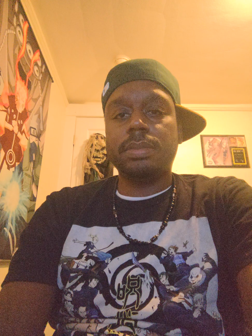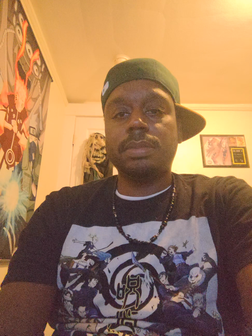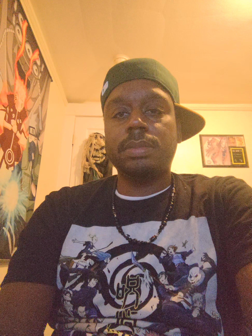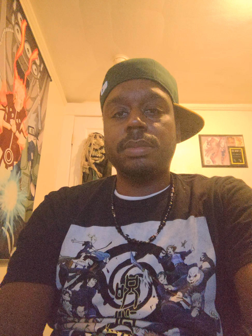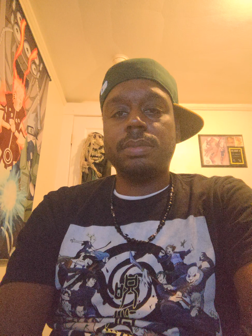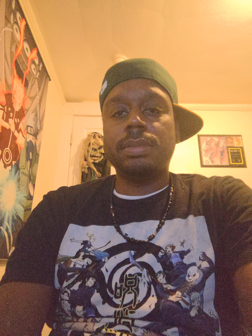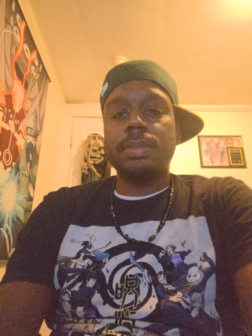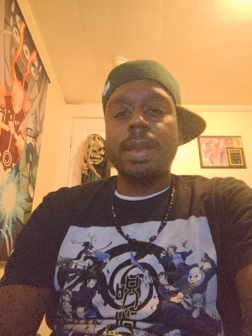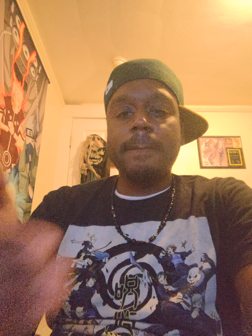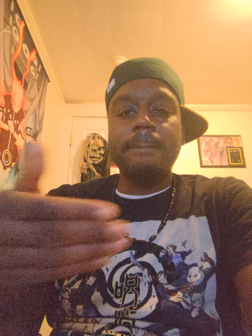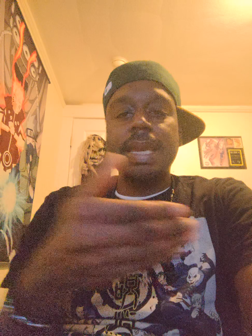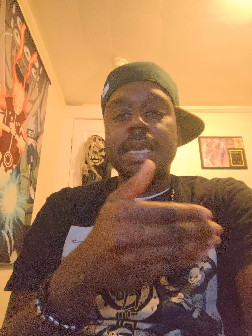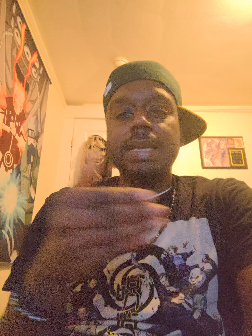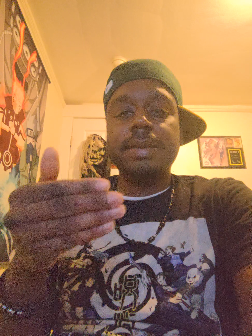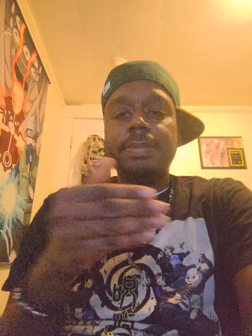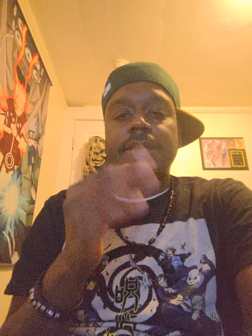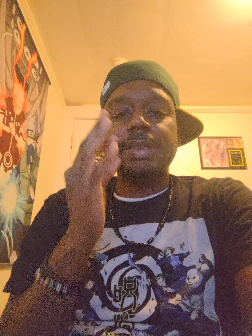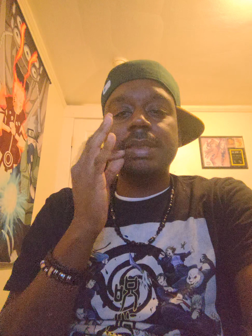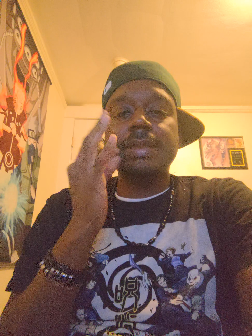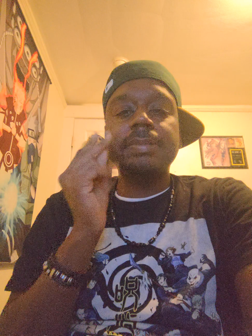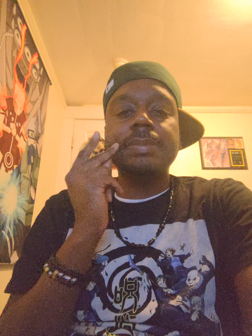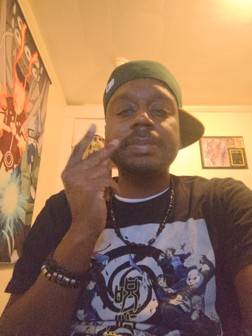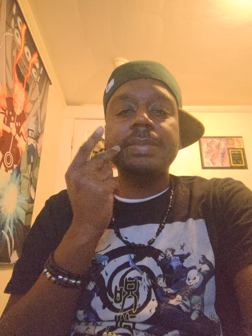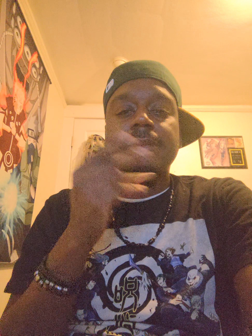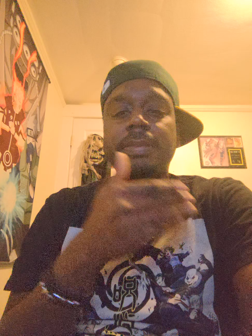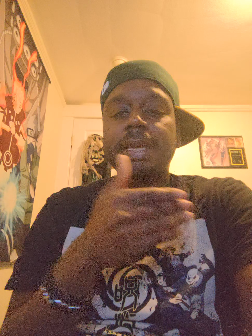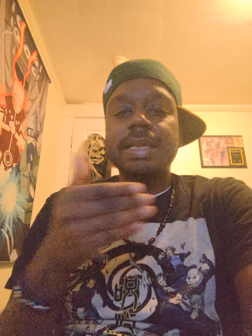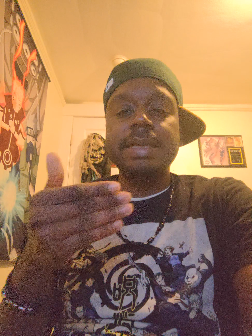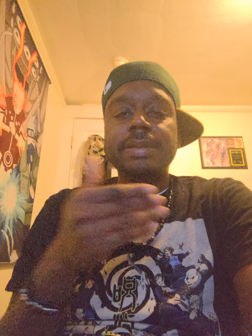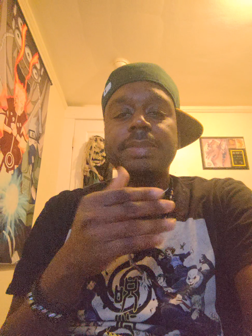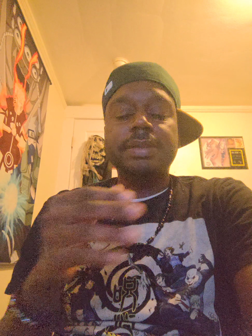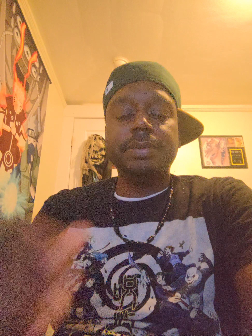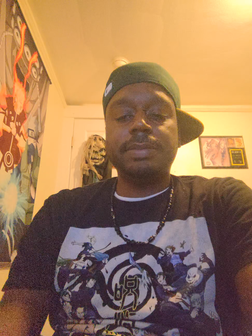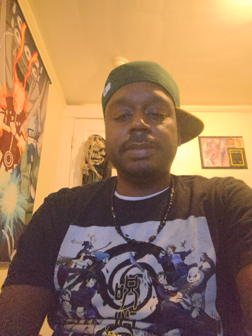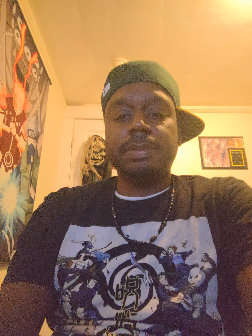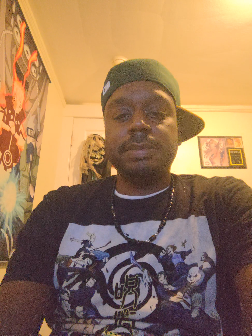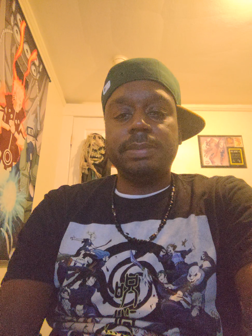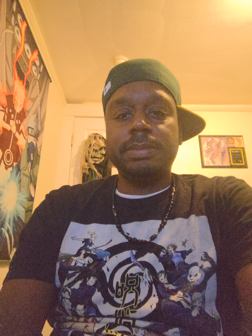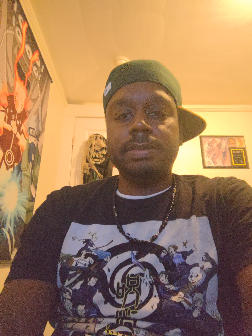kitty